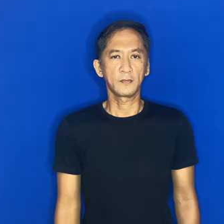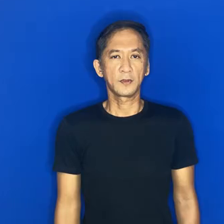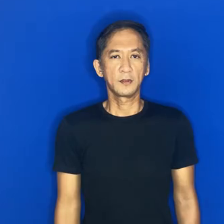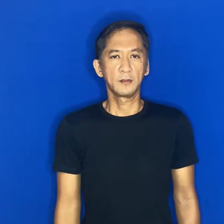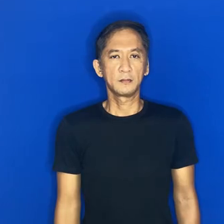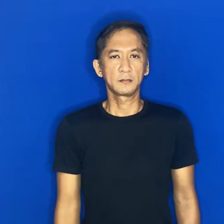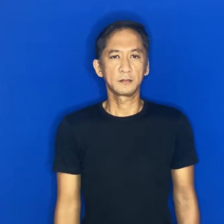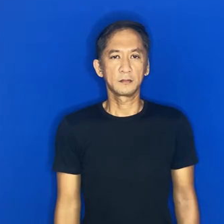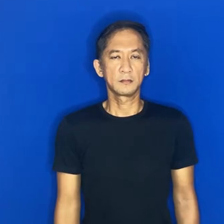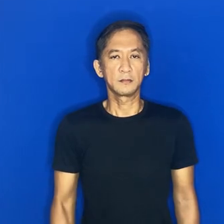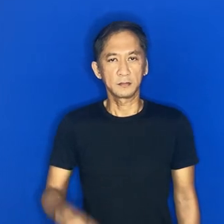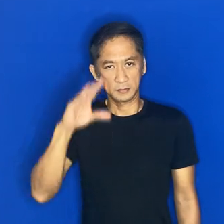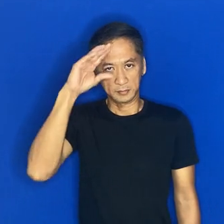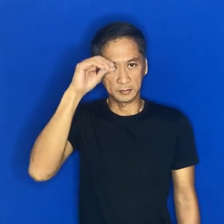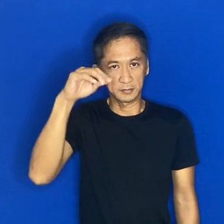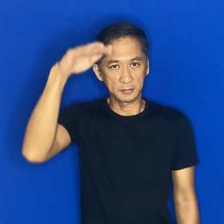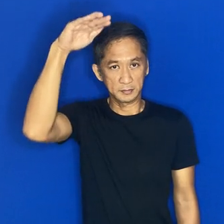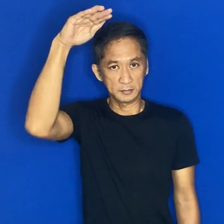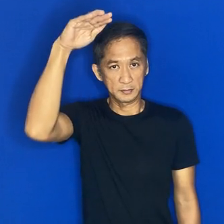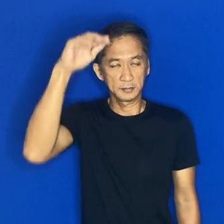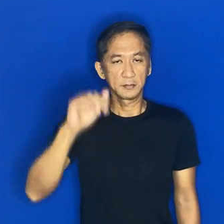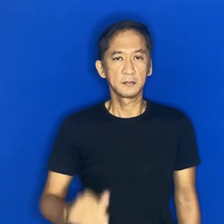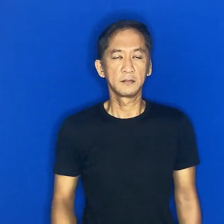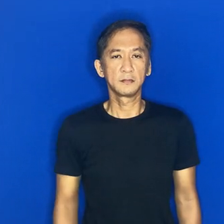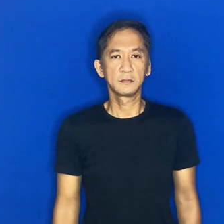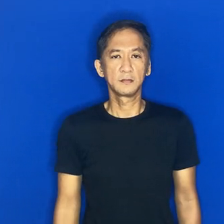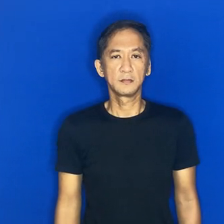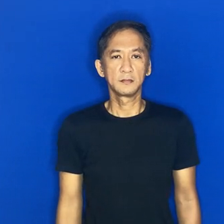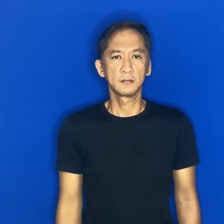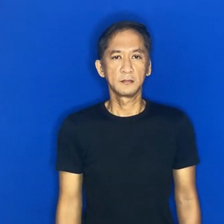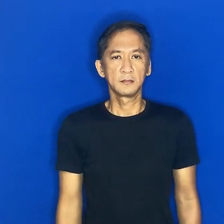man